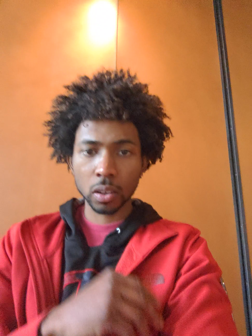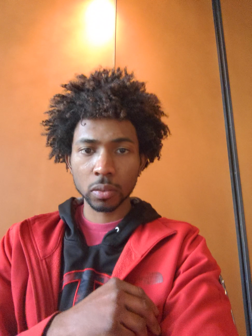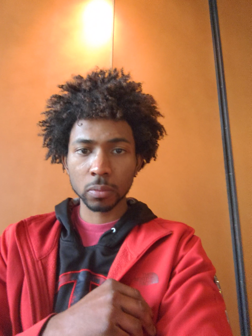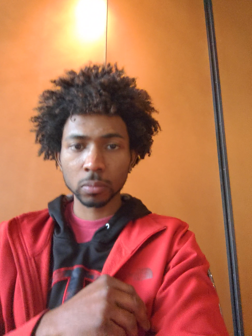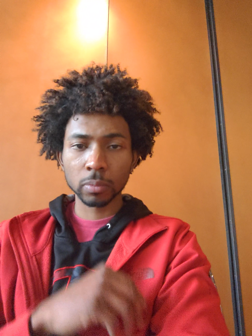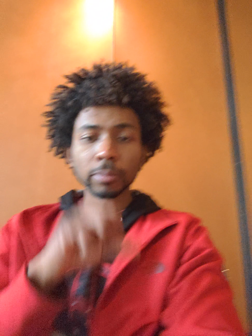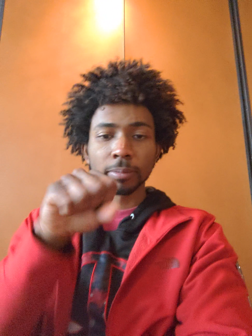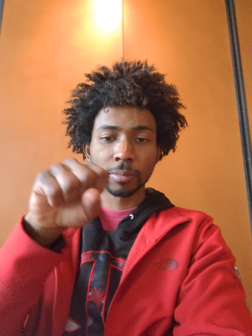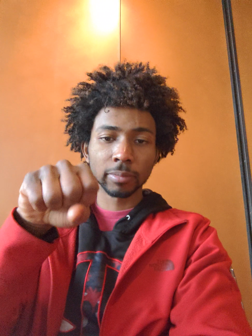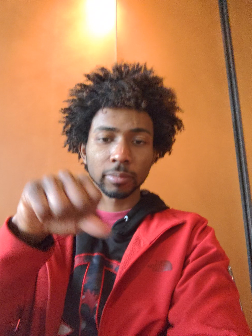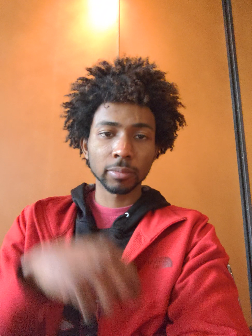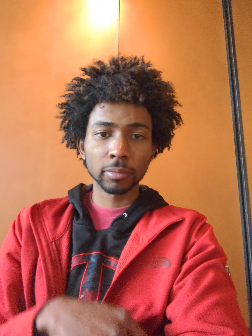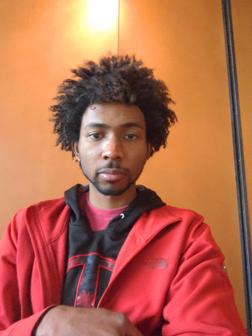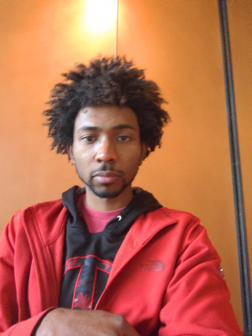yes